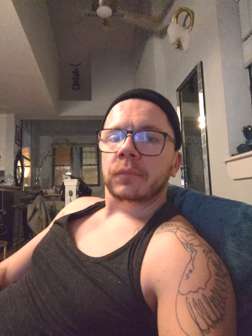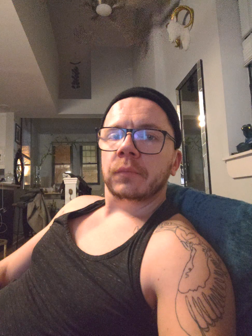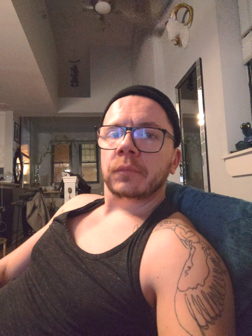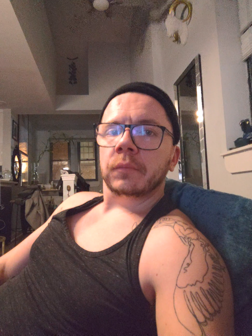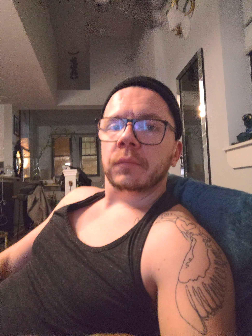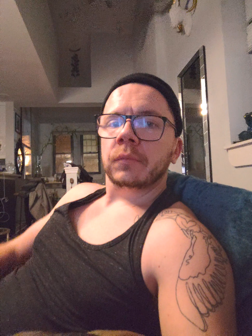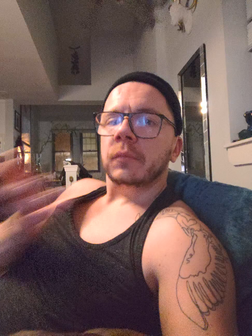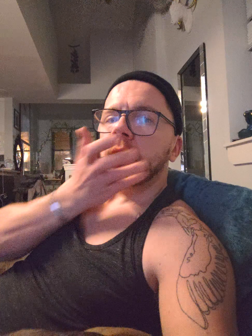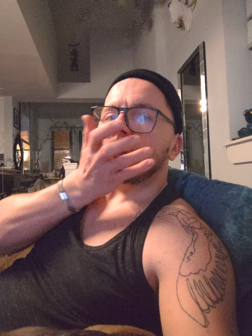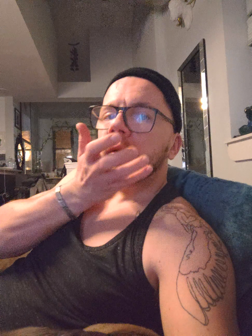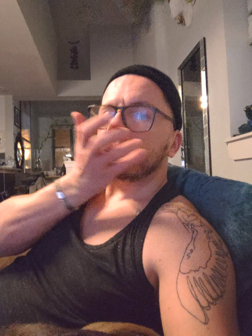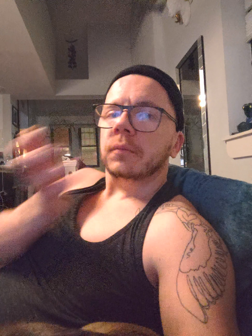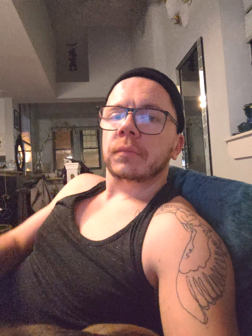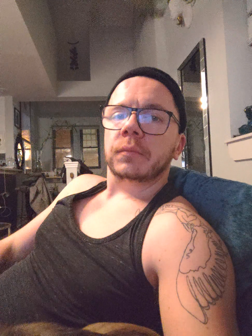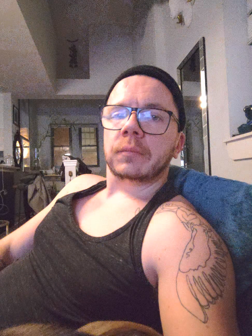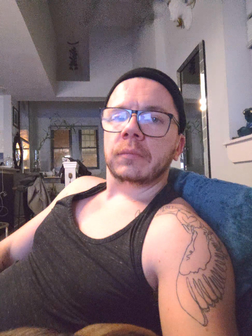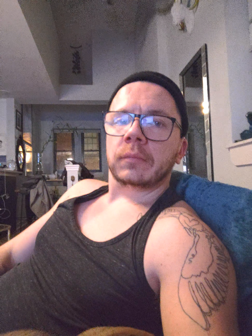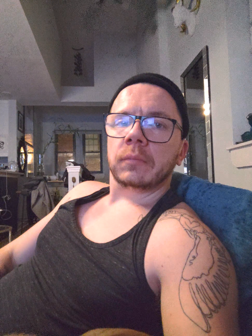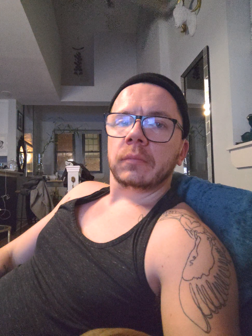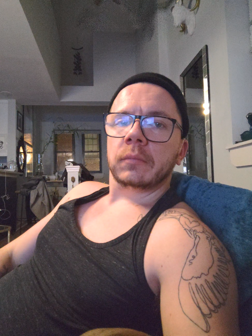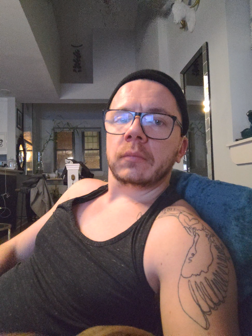grass